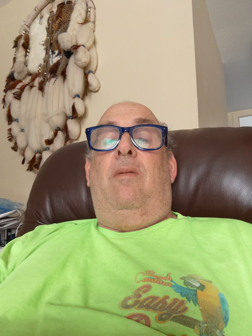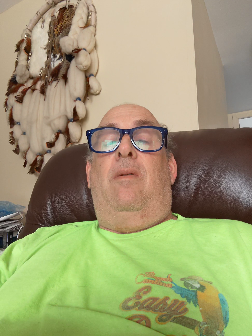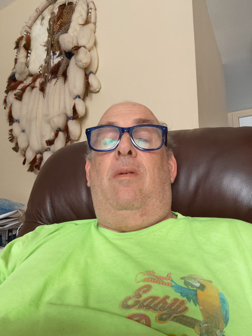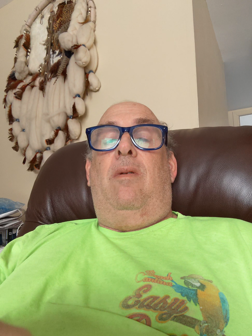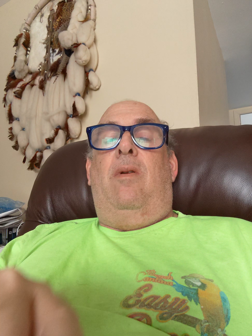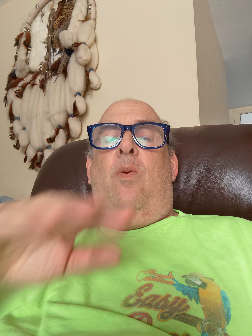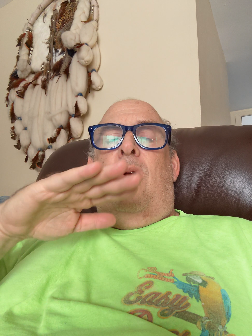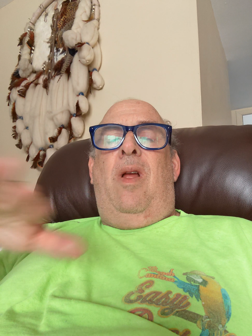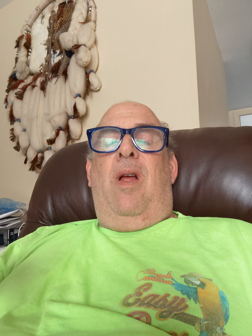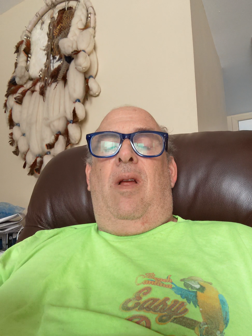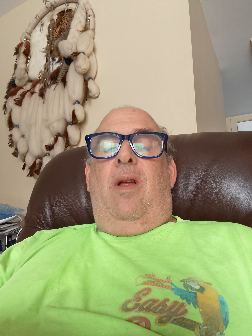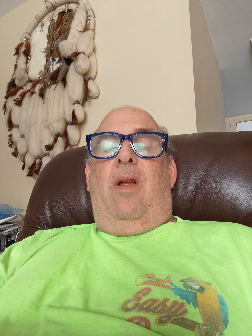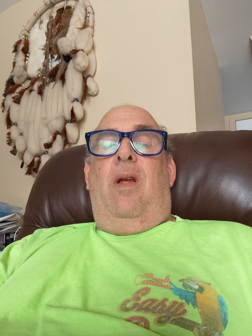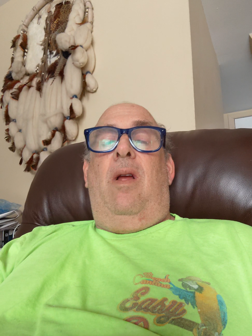quiet